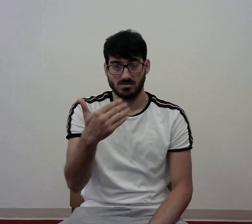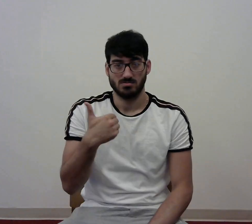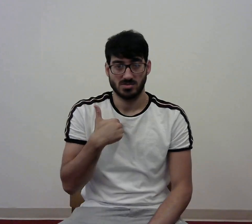mən